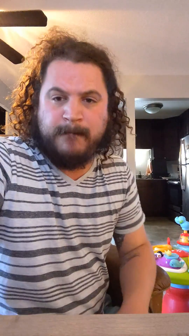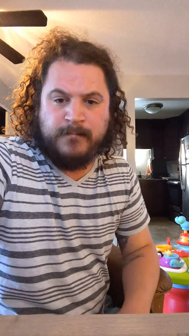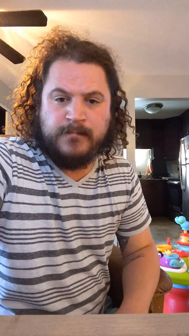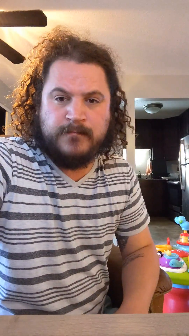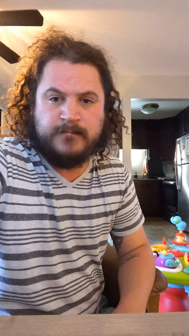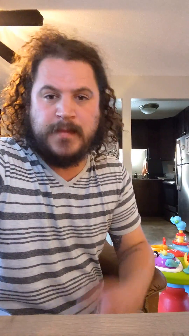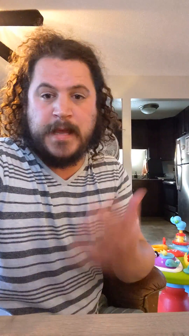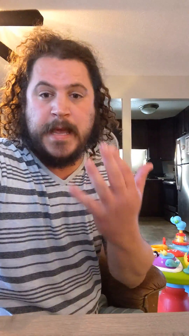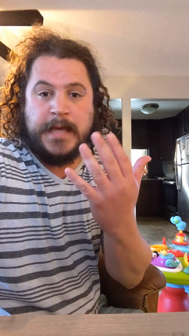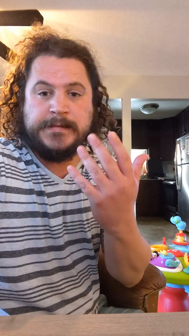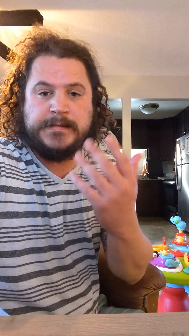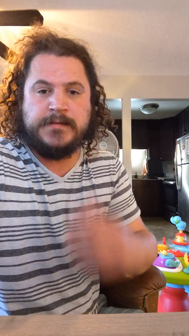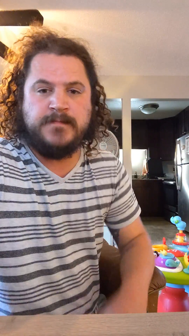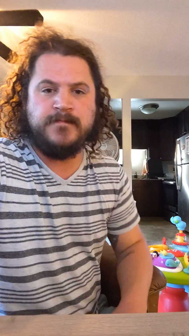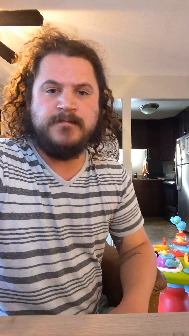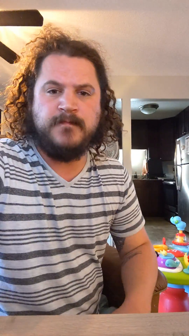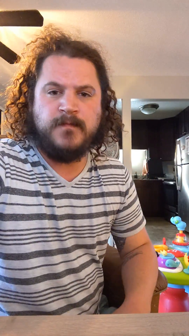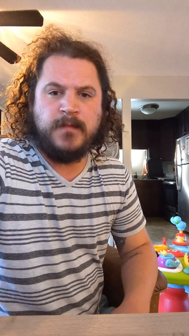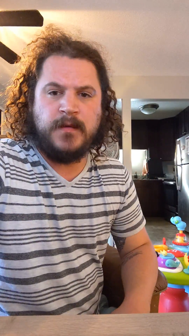hand